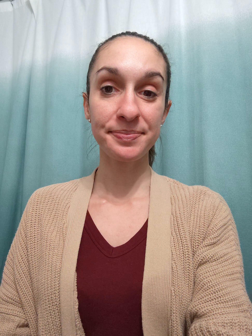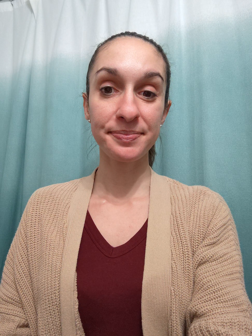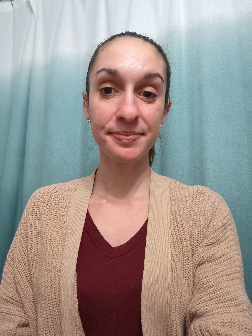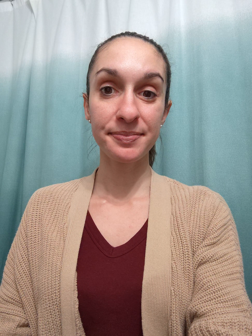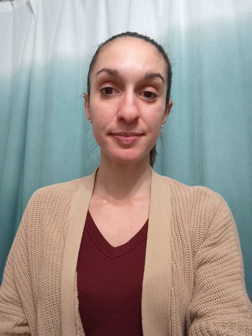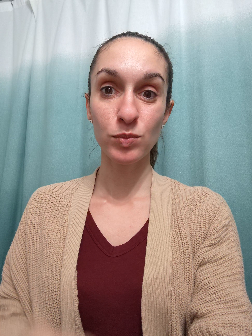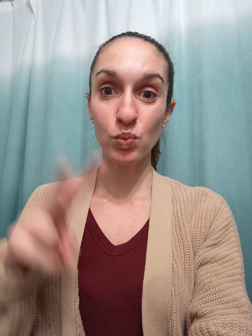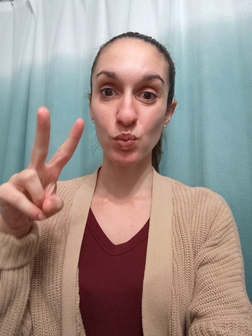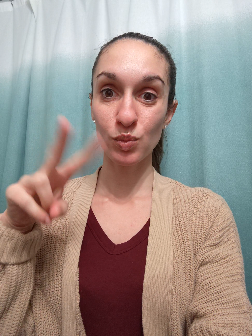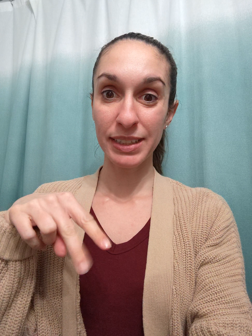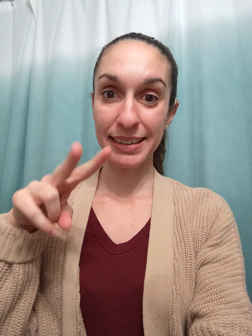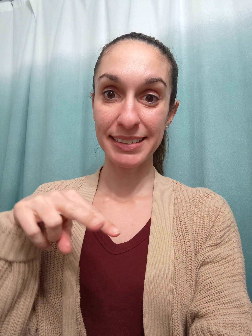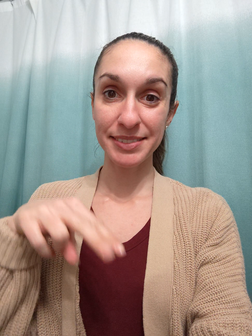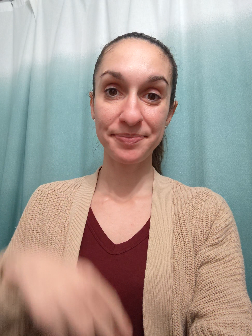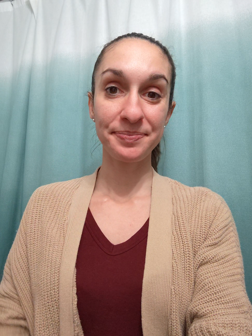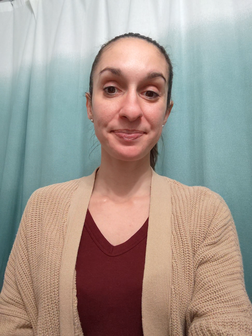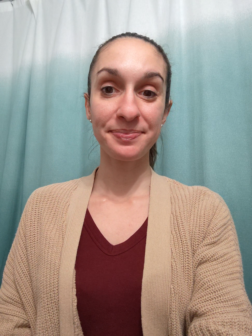read